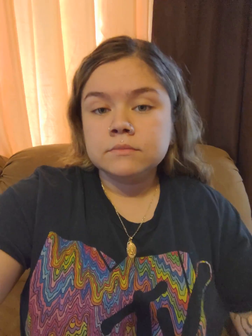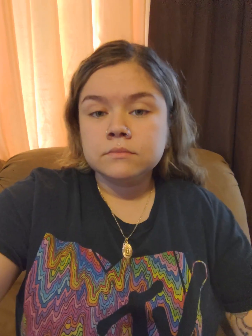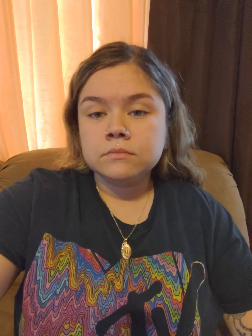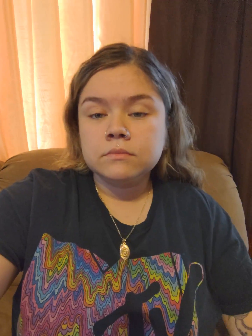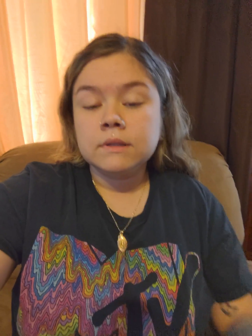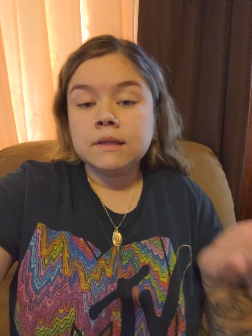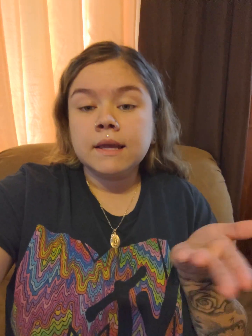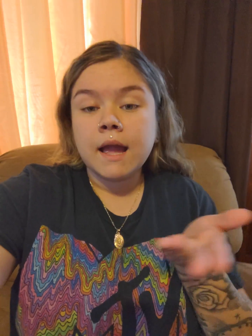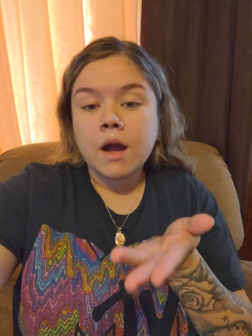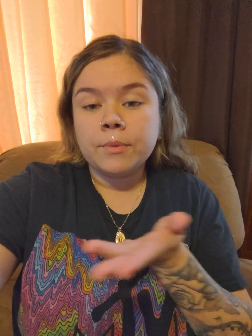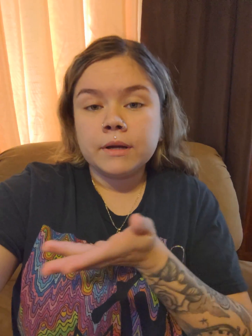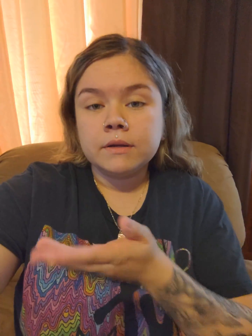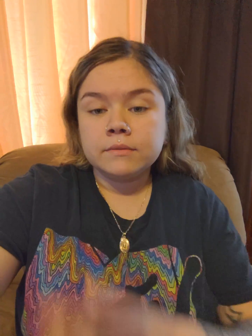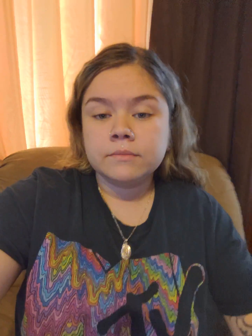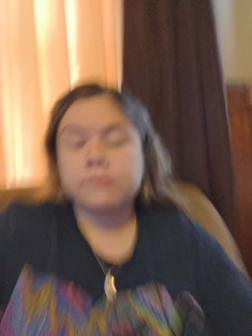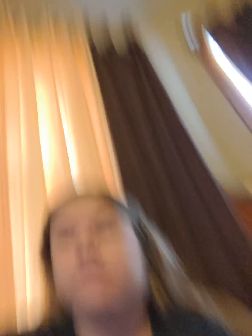carry